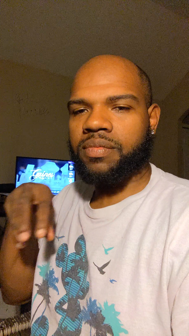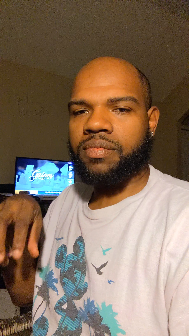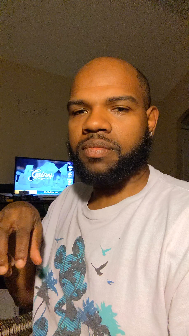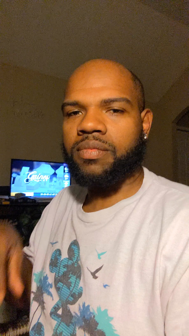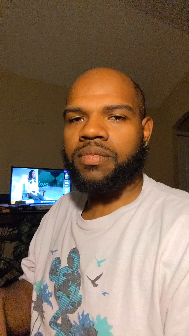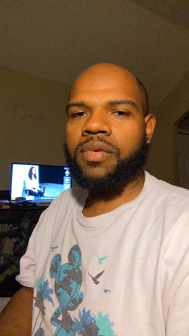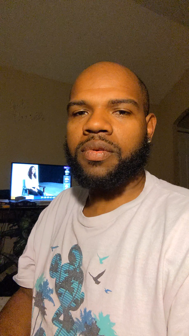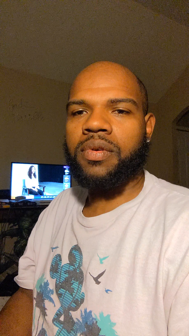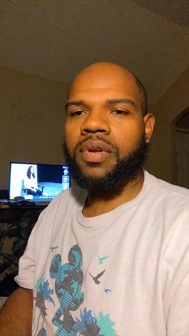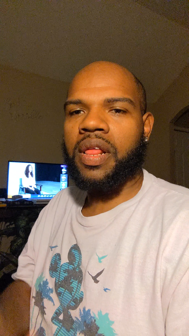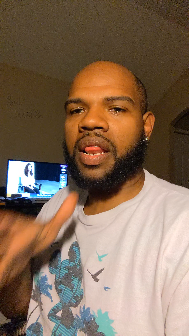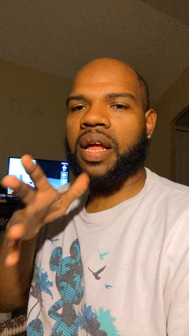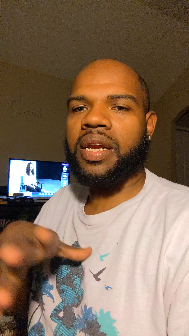lady